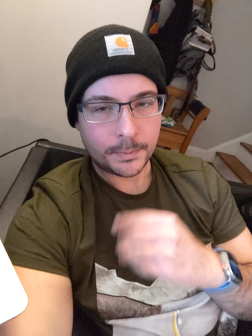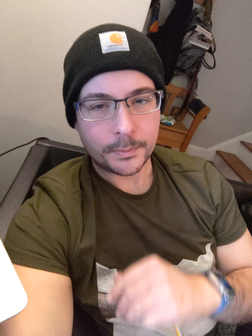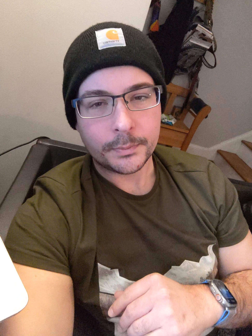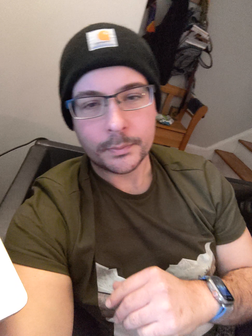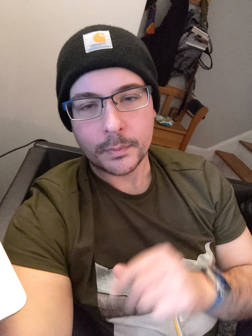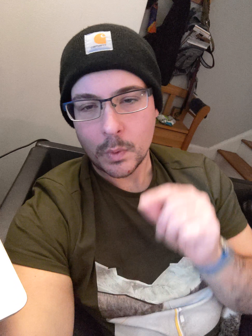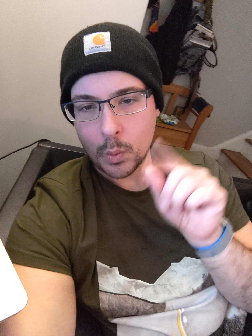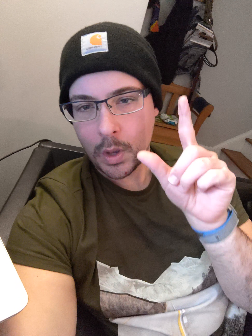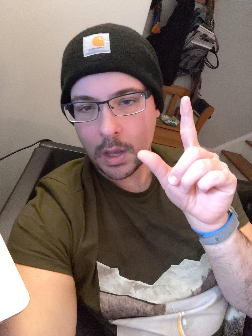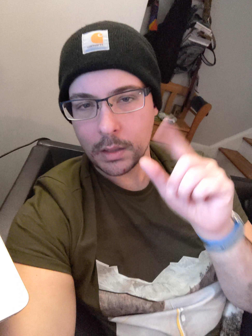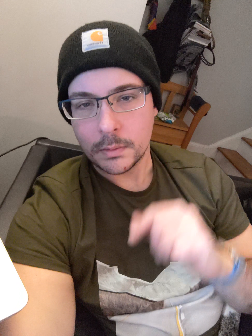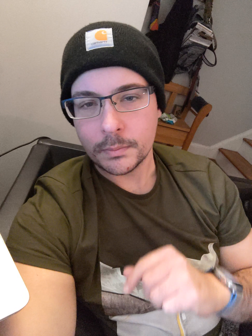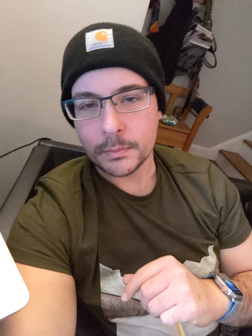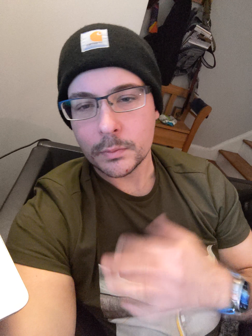awake